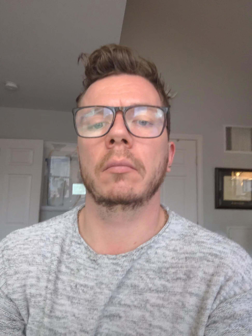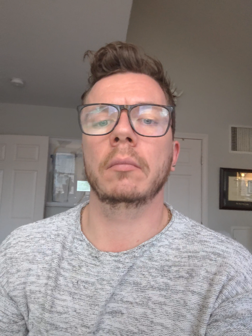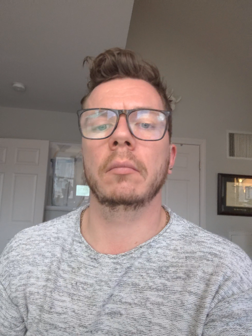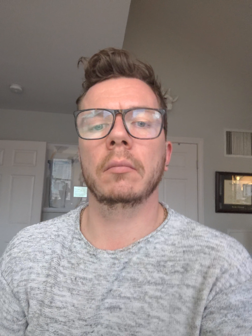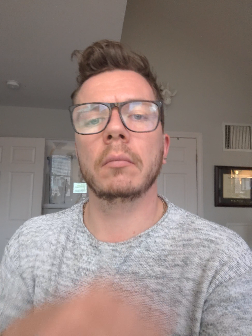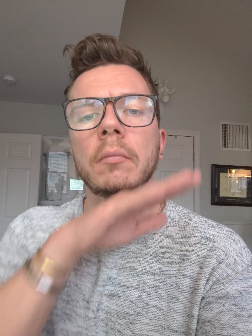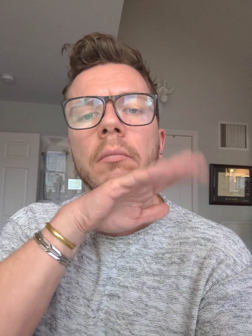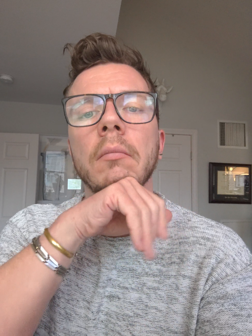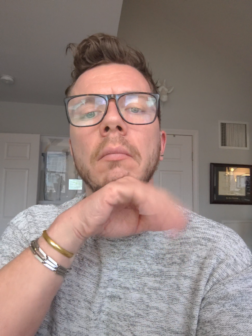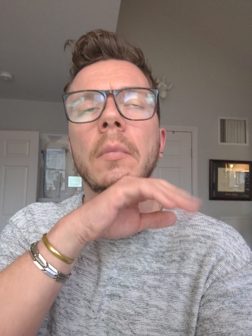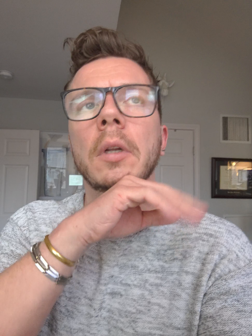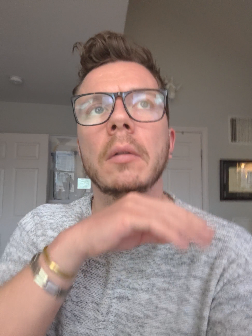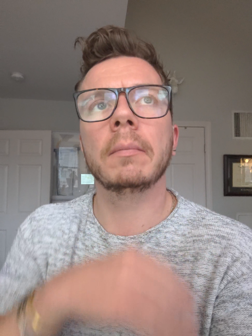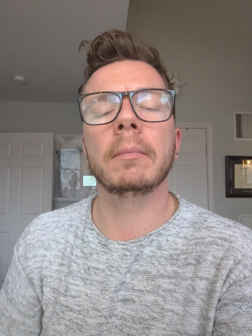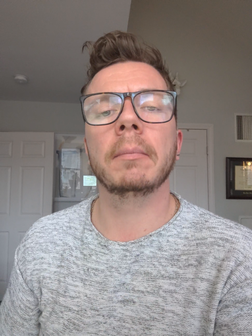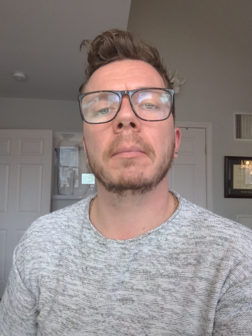pig